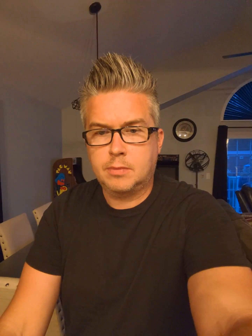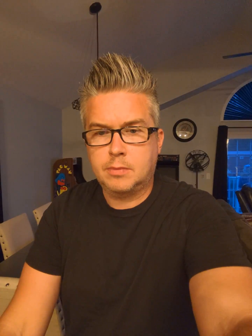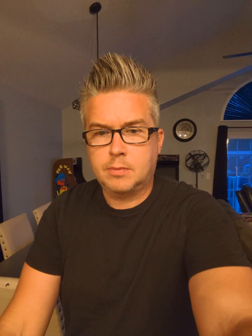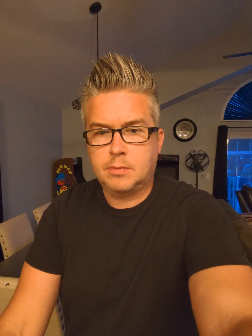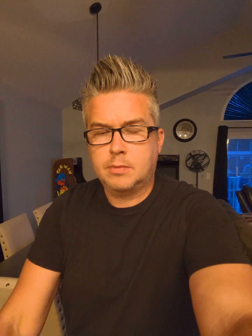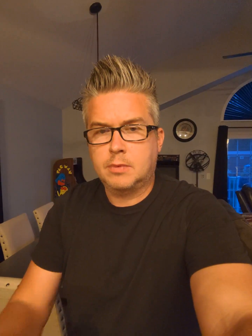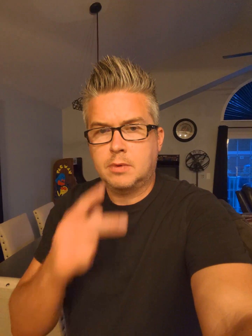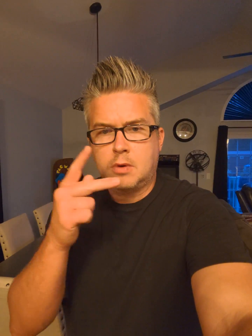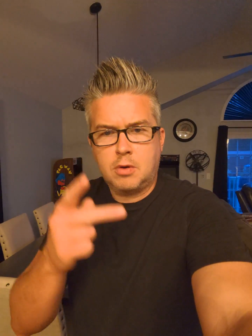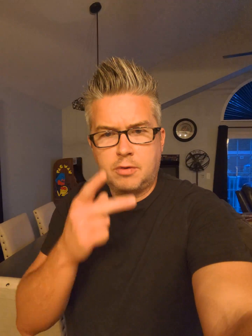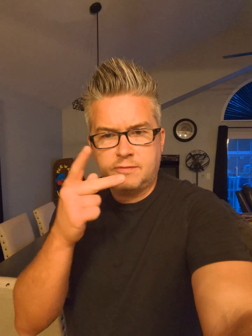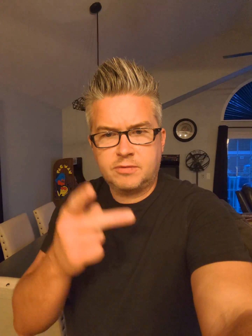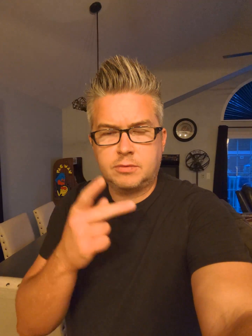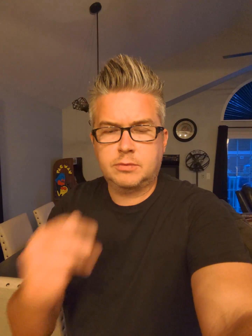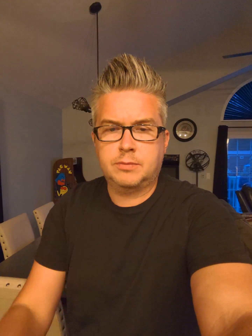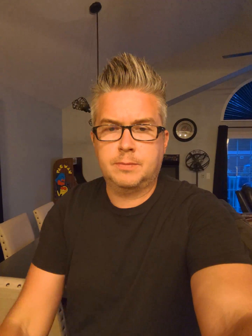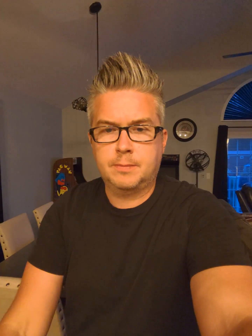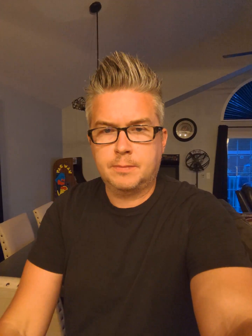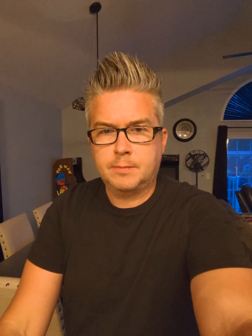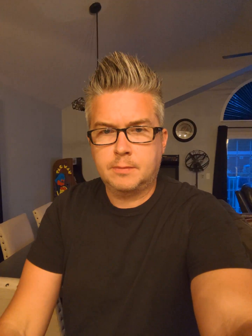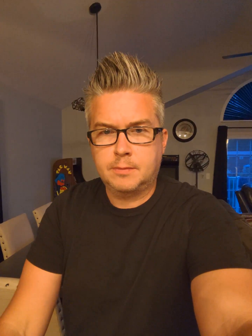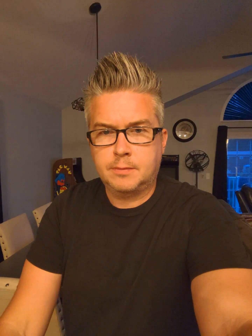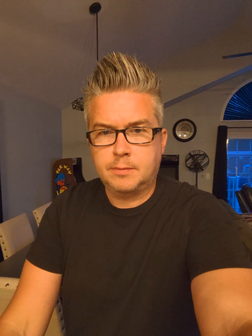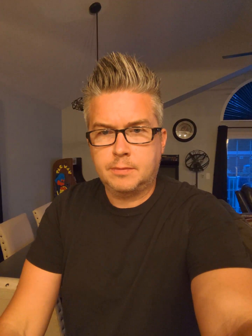careful